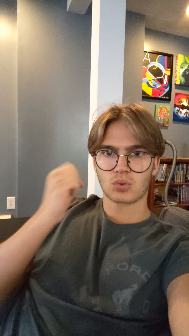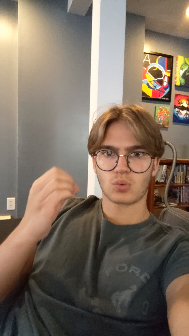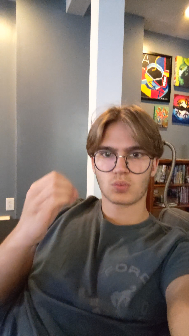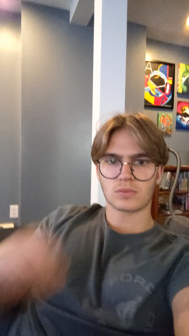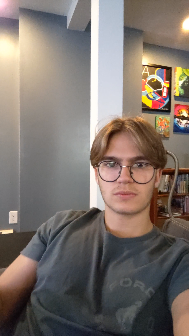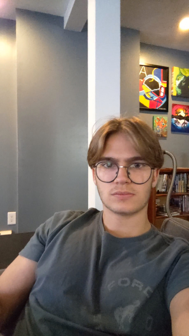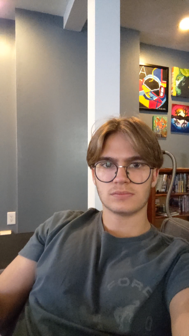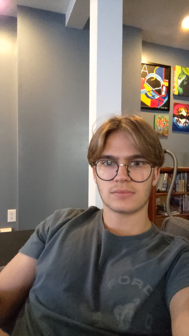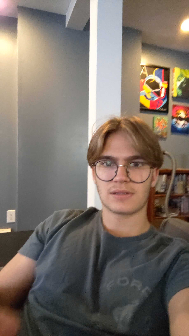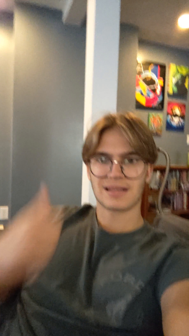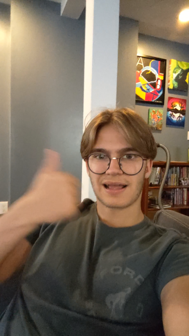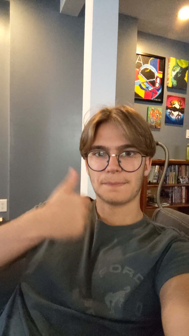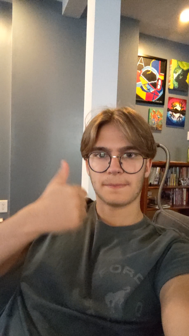help